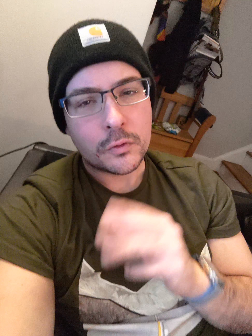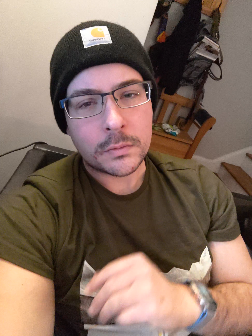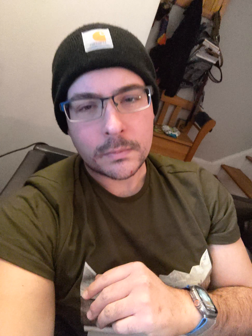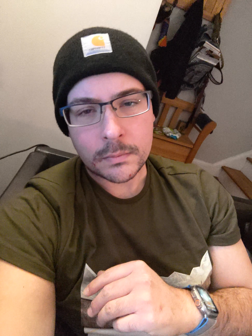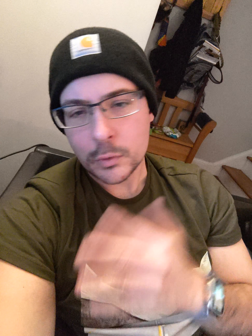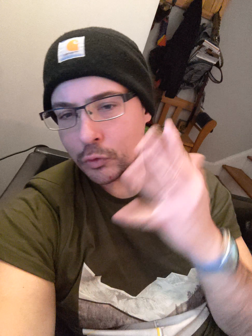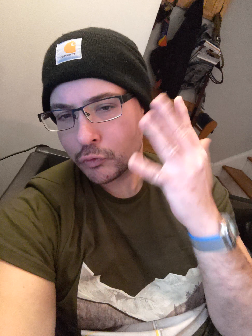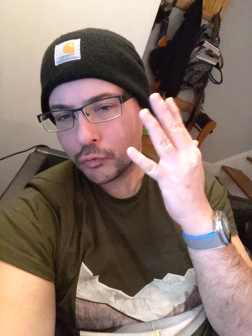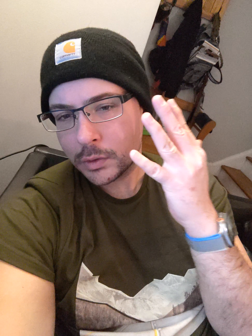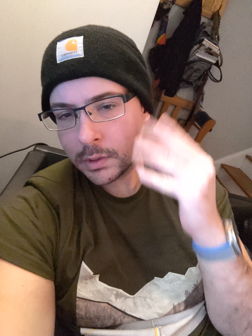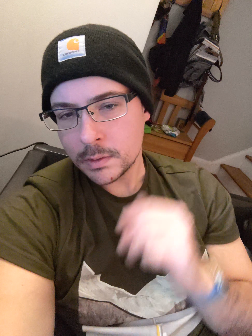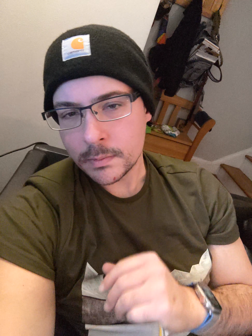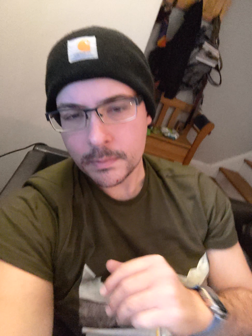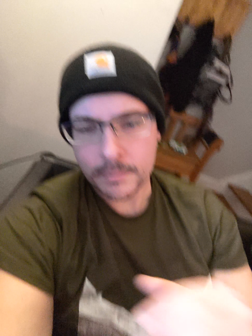tree